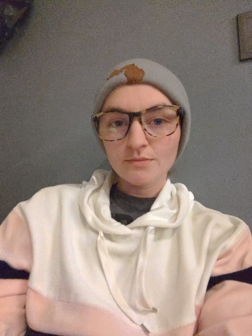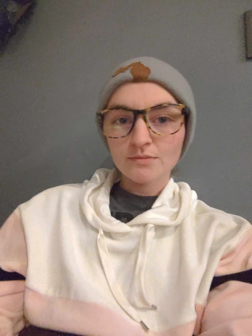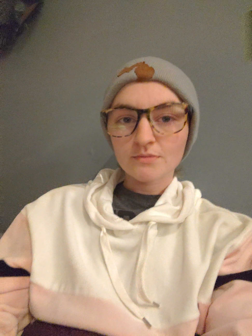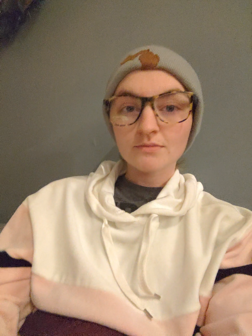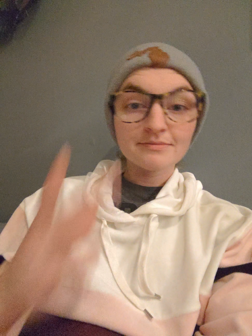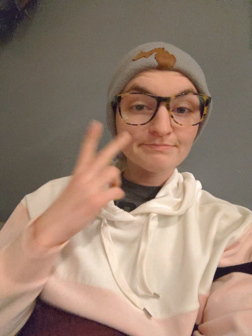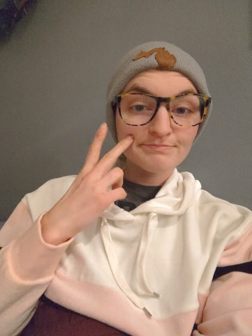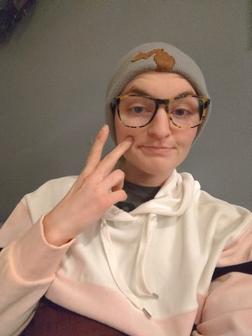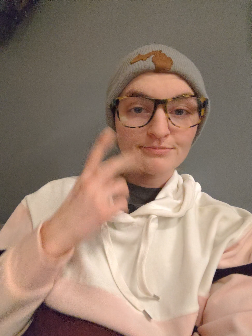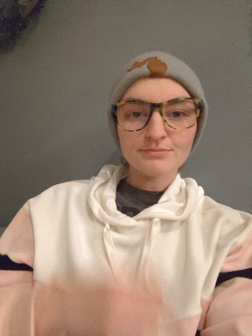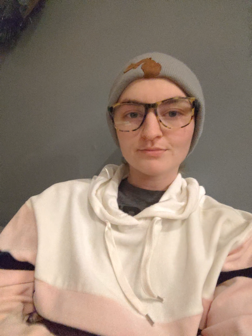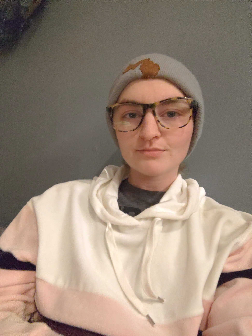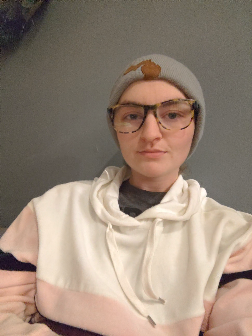see